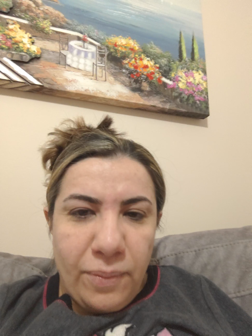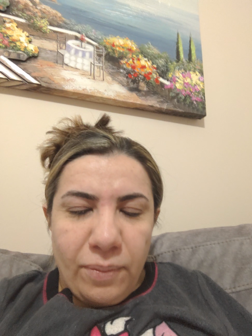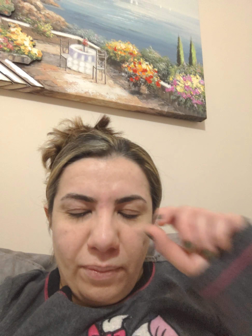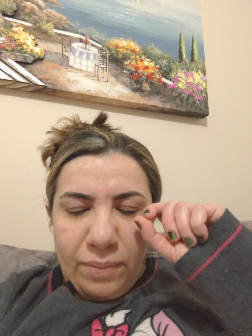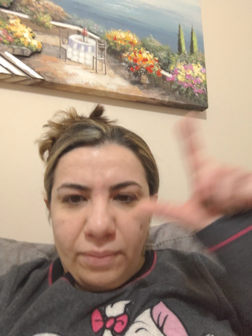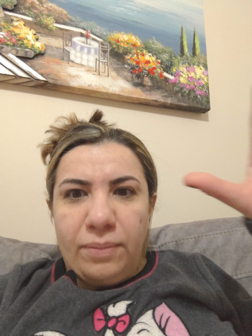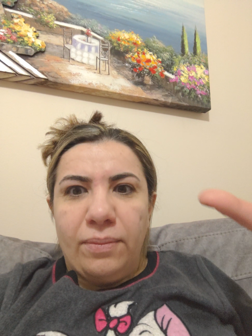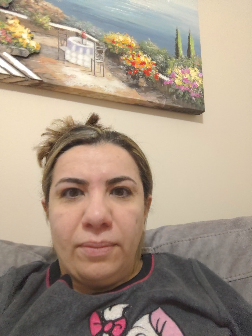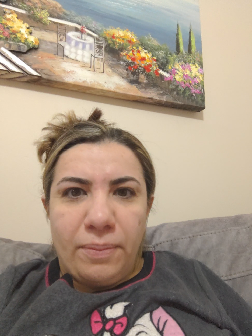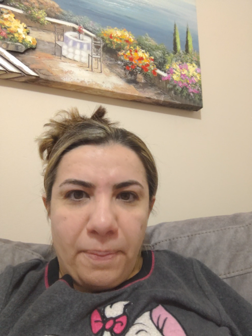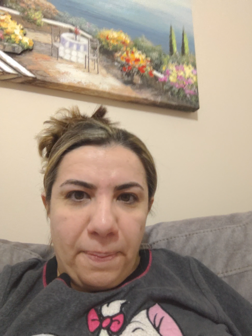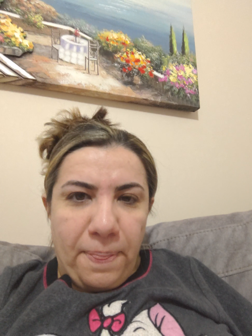wake